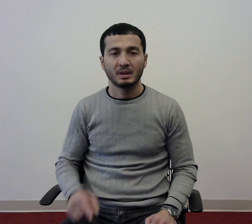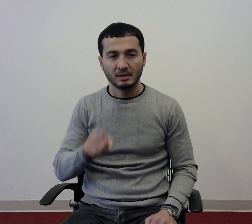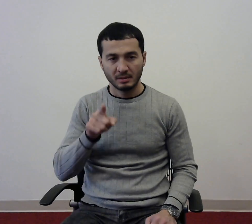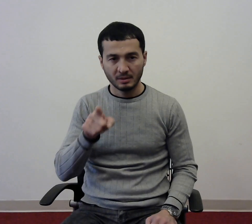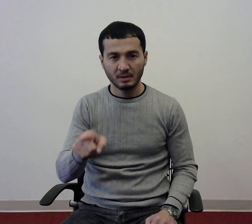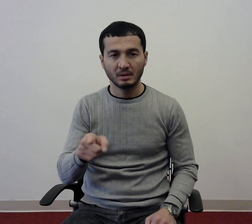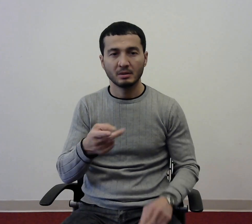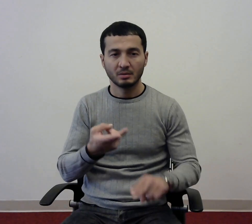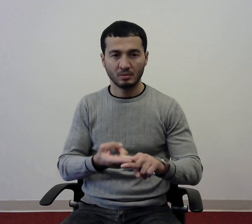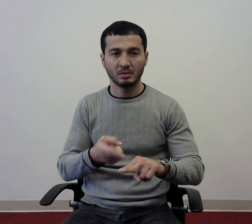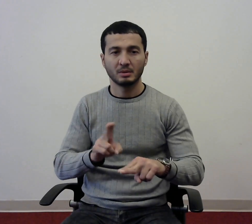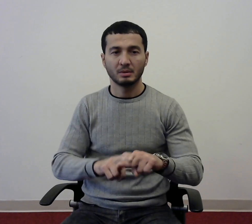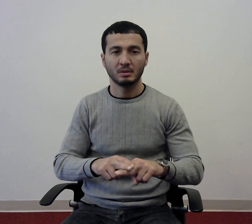bu